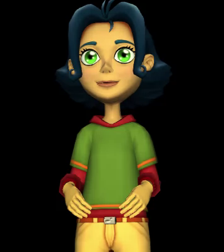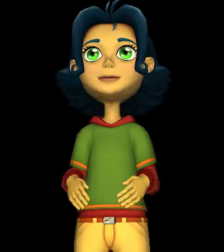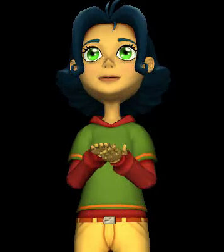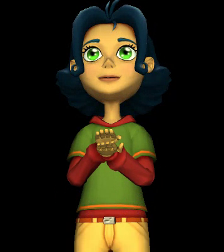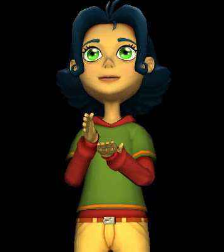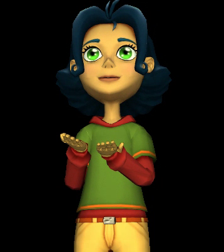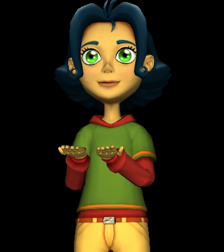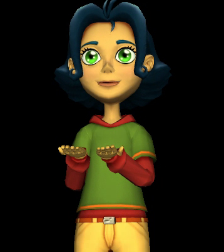نسخة